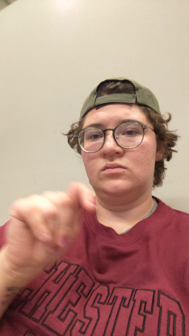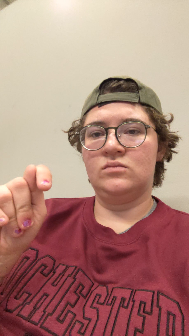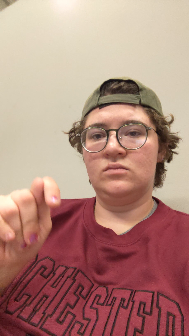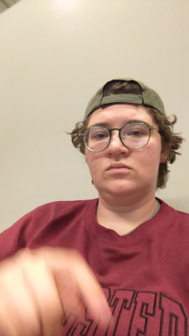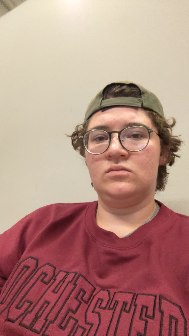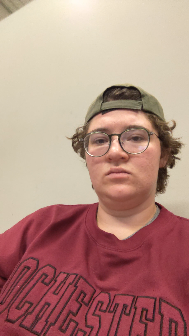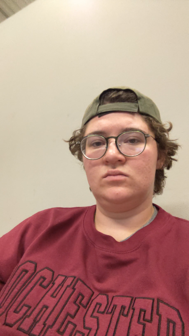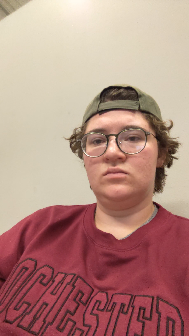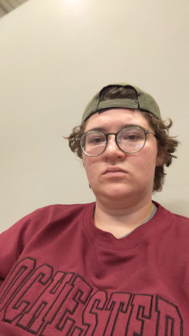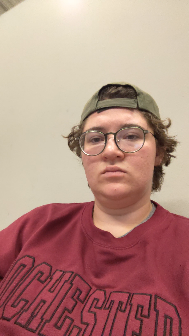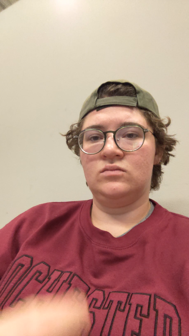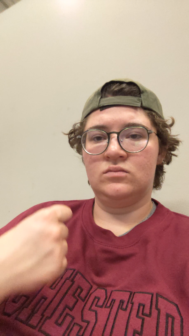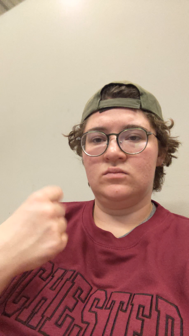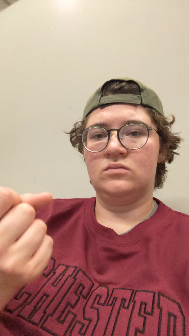drive